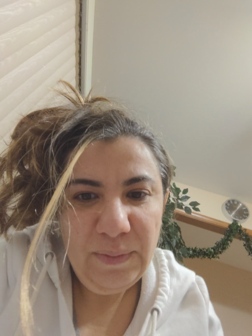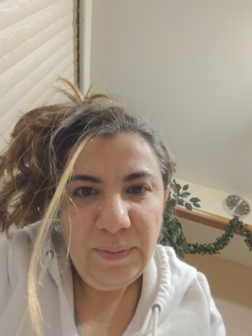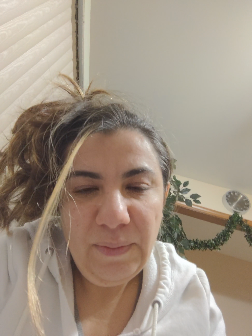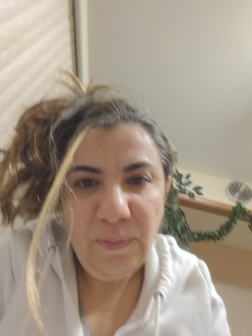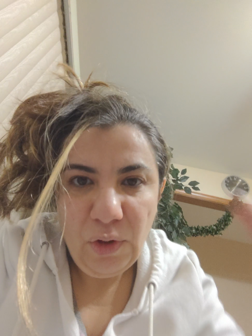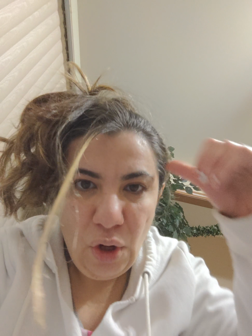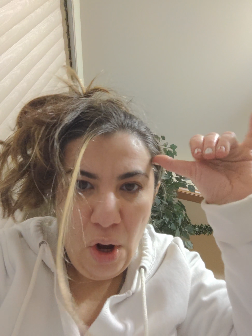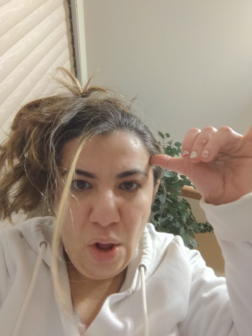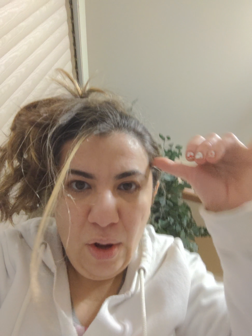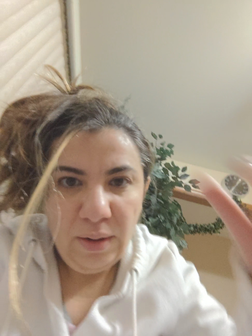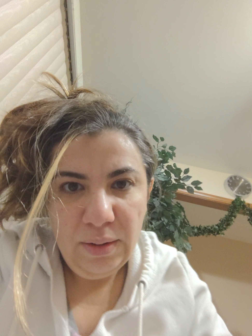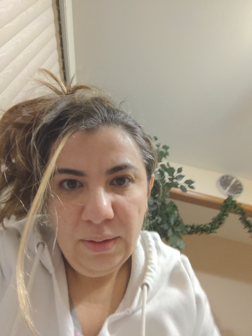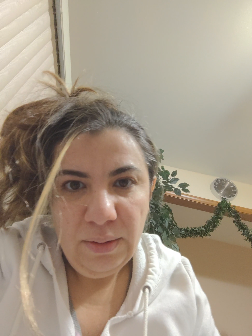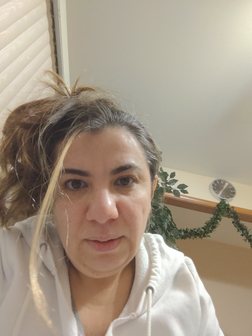cow